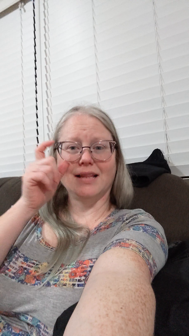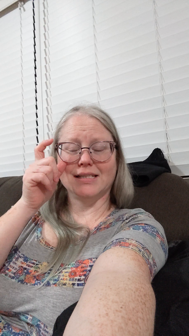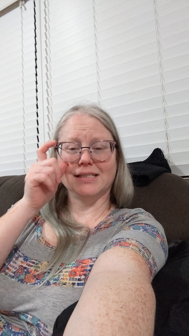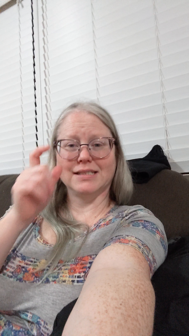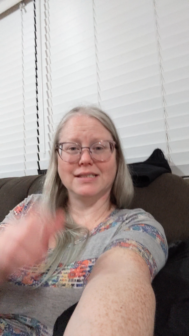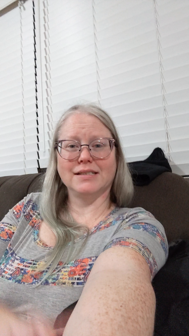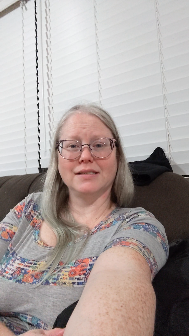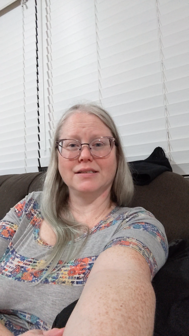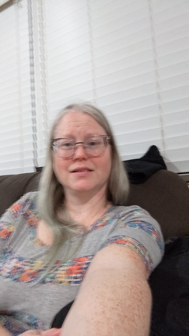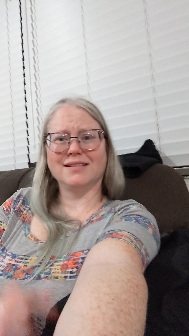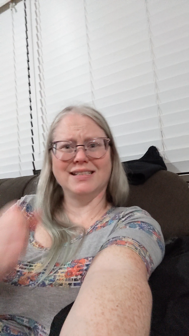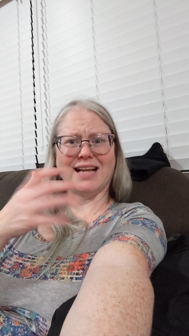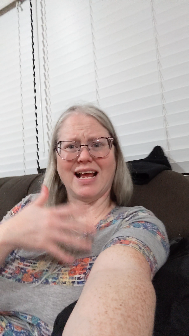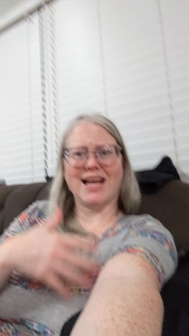scared